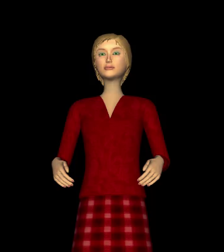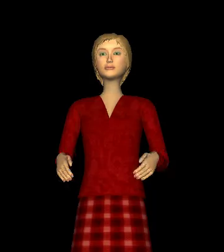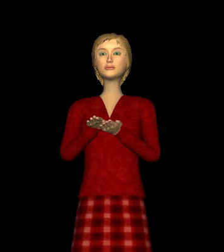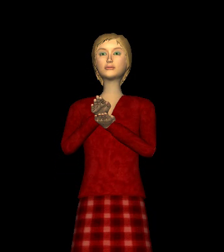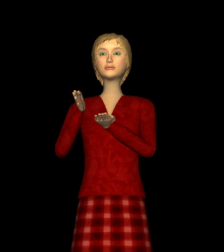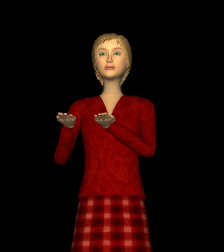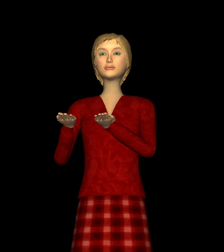نسخة